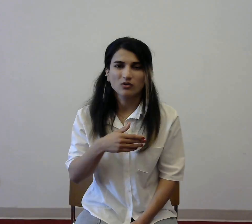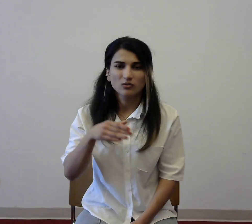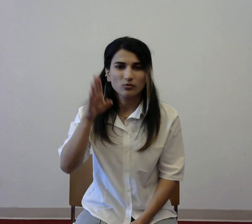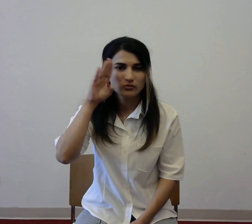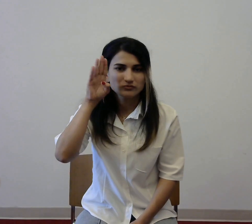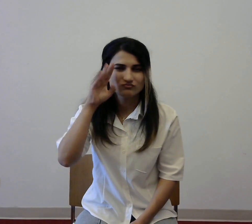su